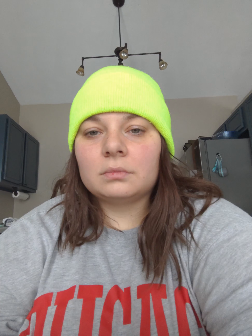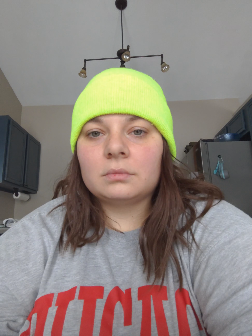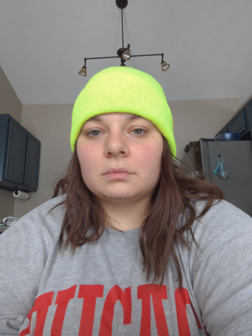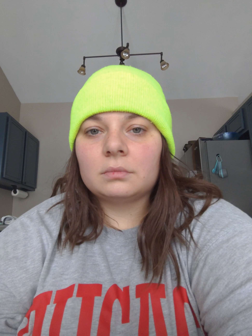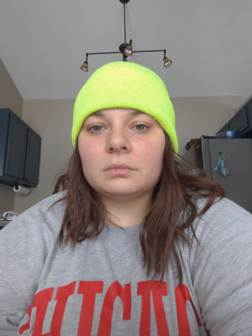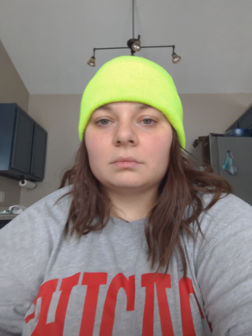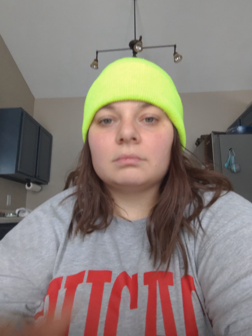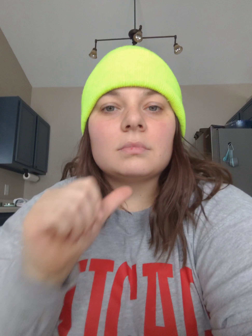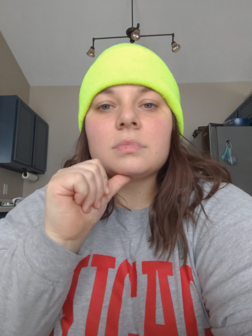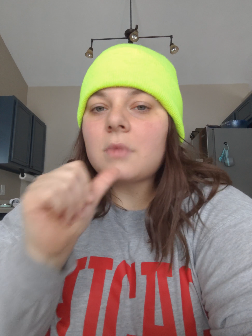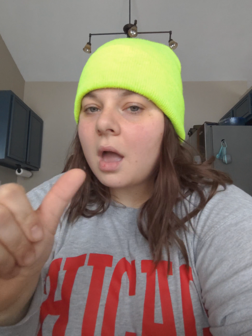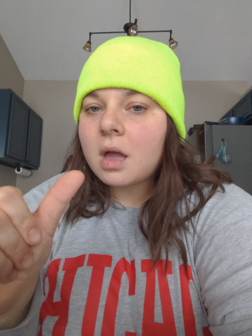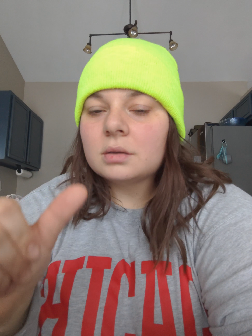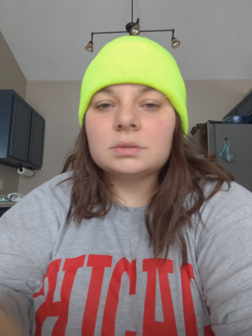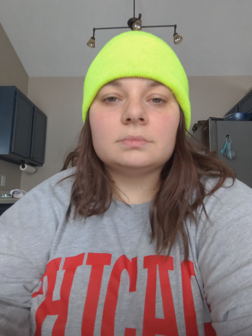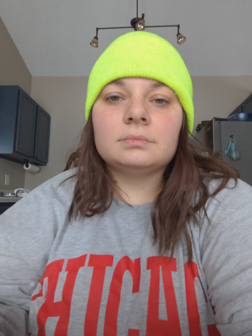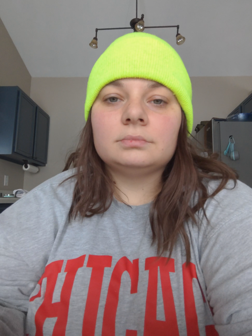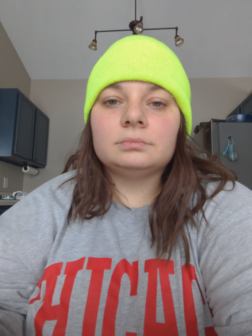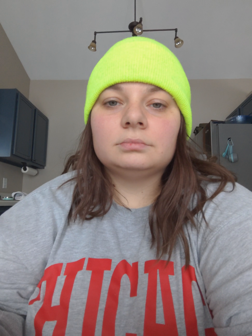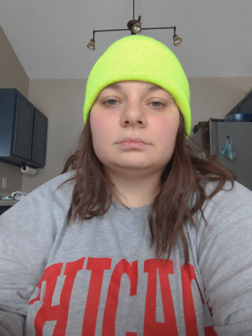not